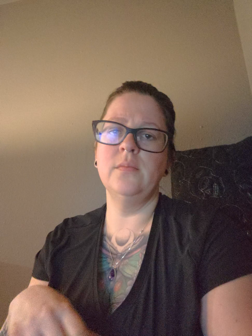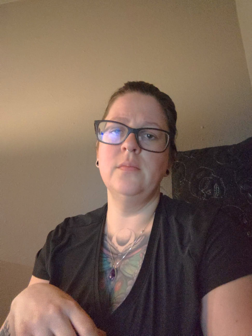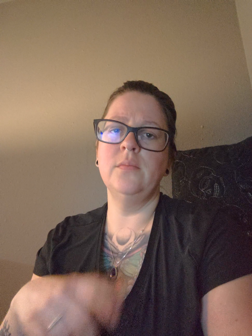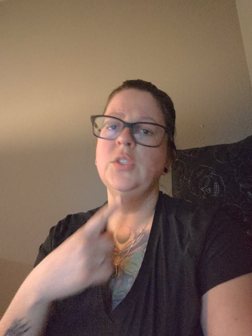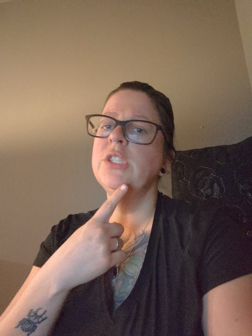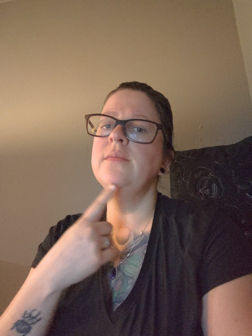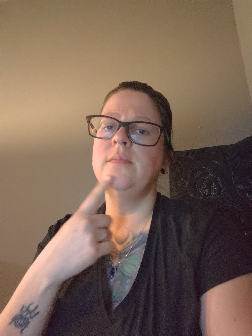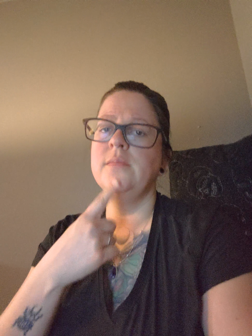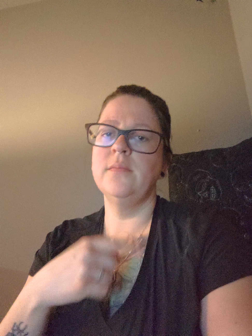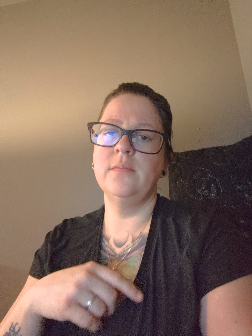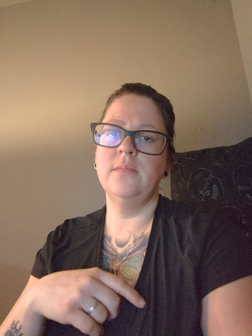chin